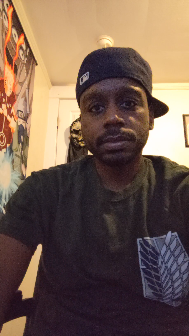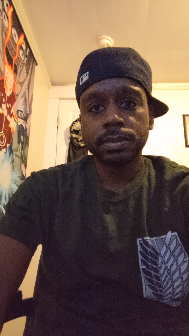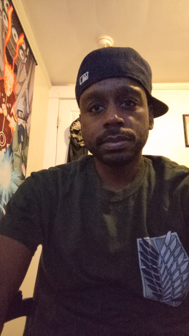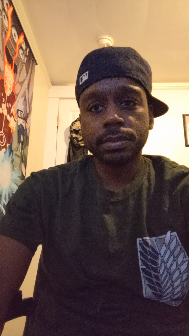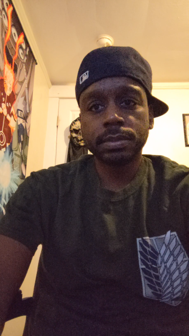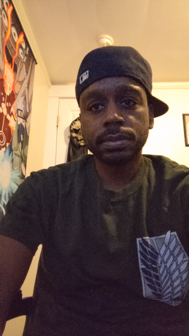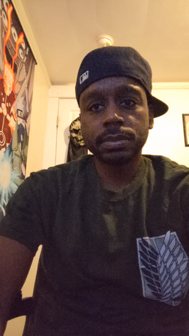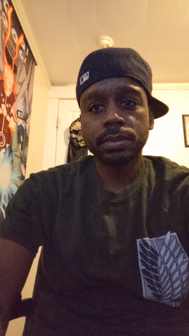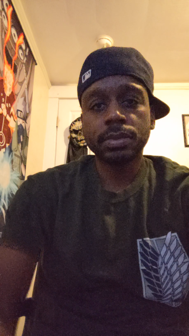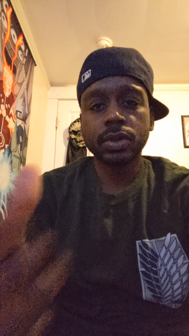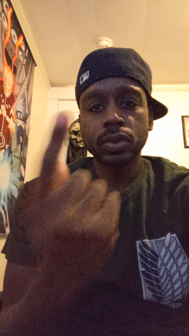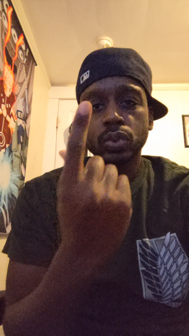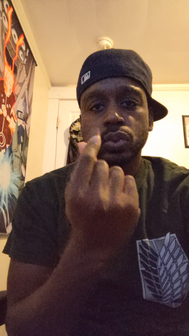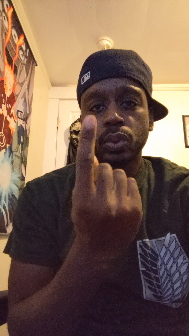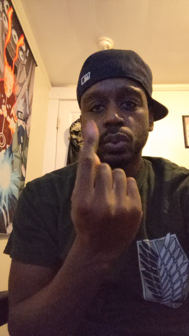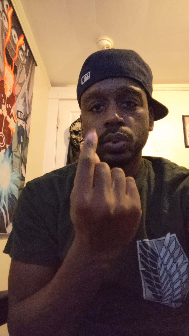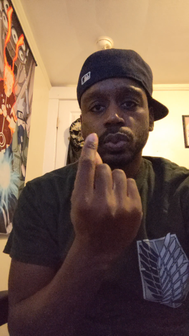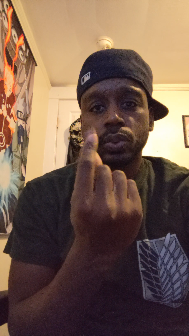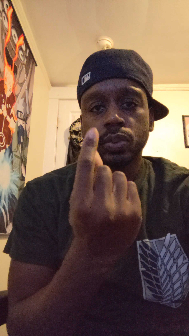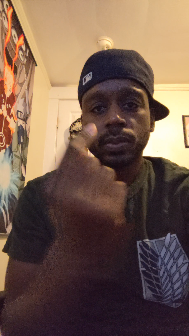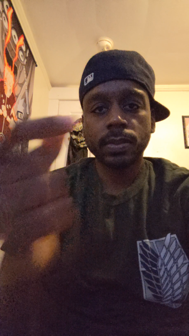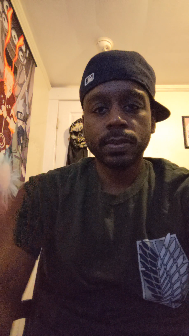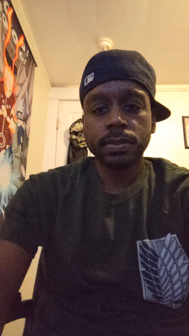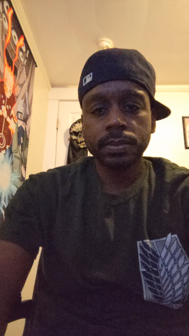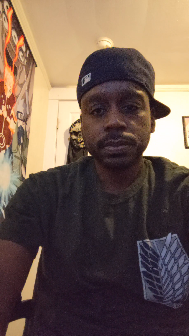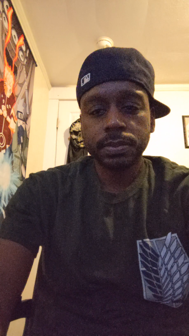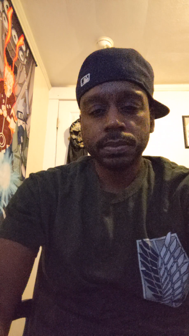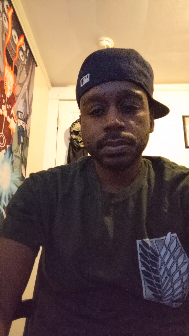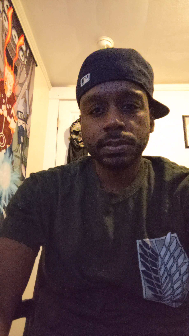do